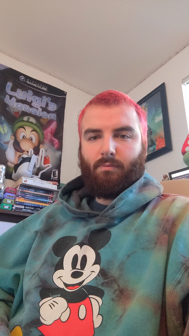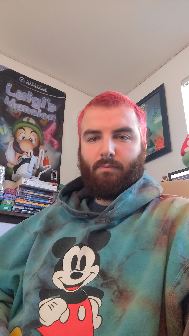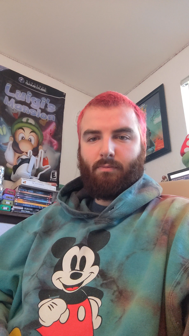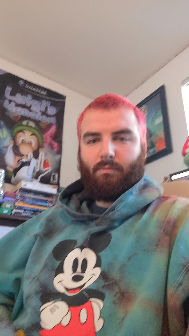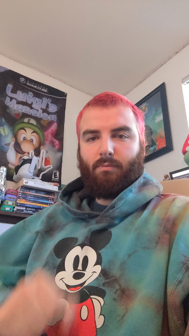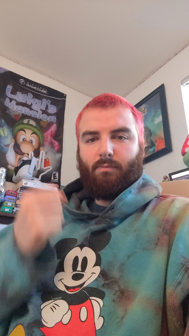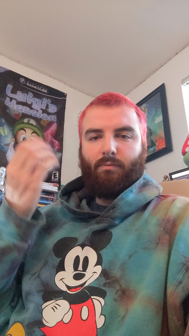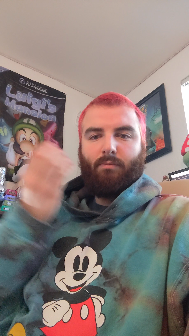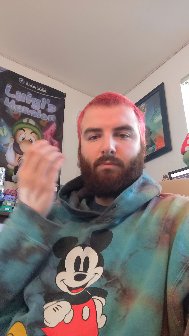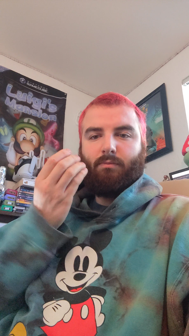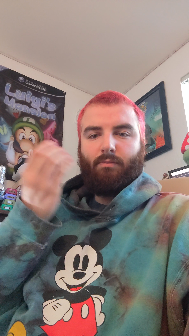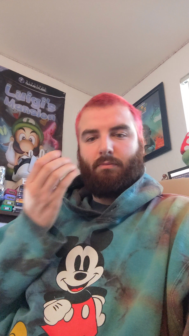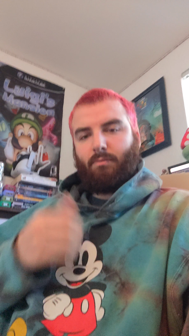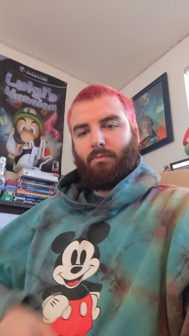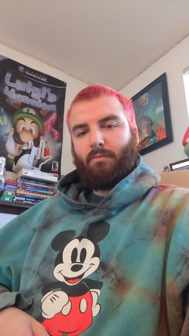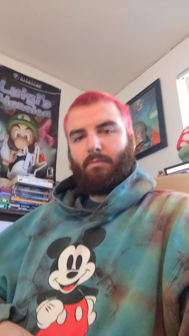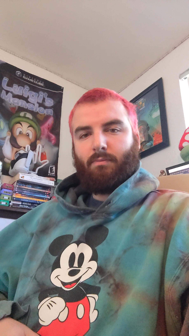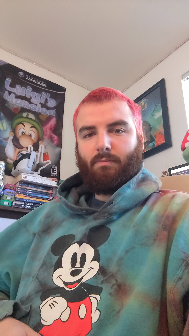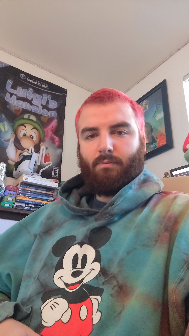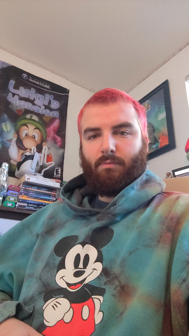shake